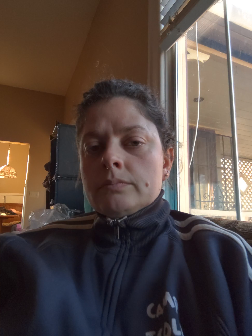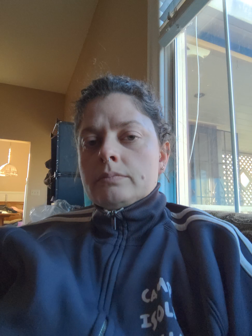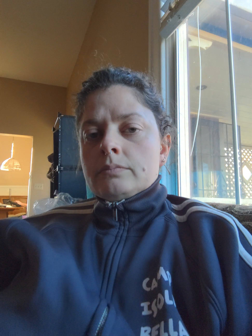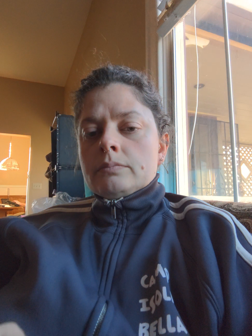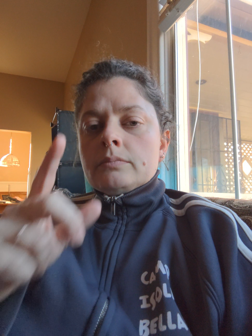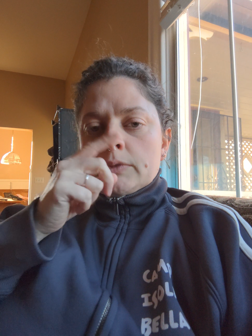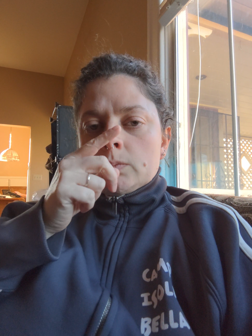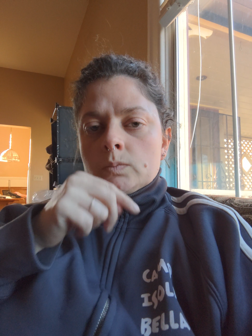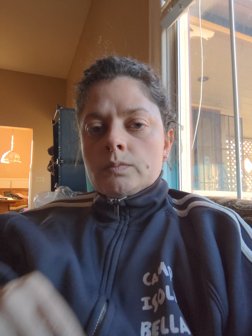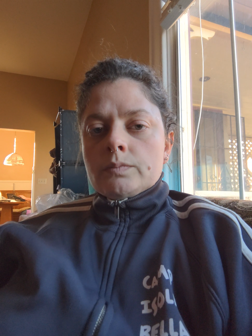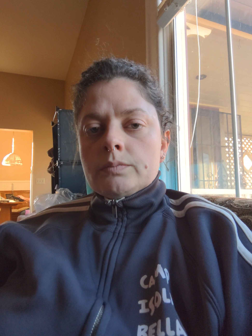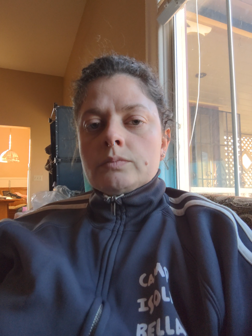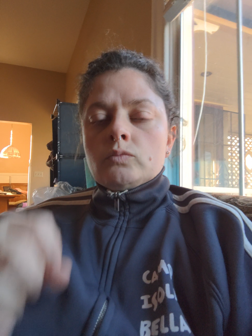mouse